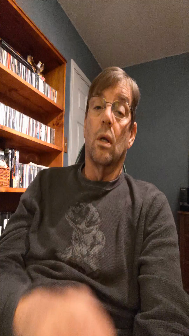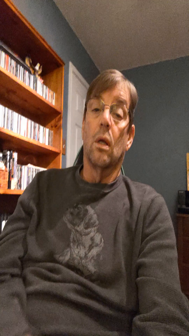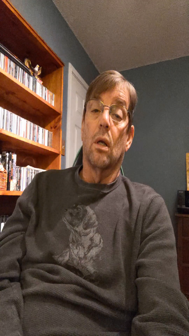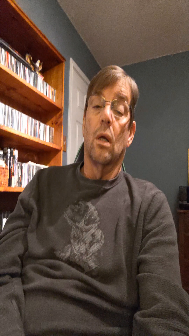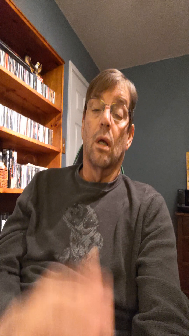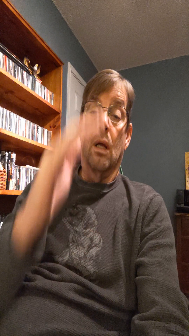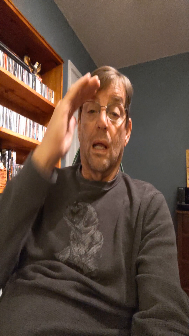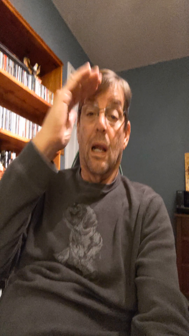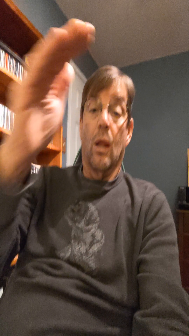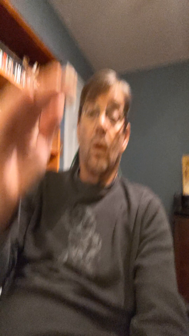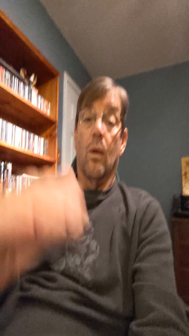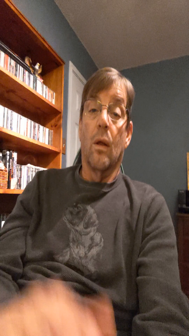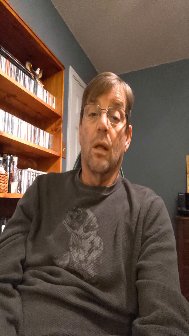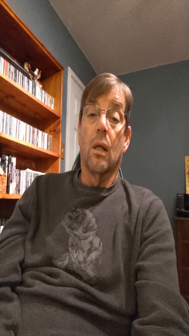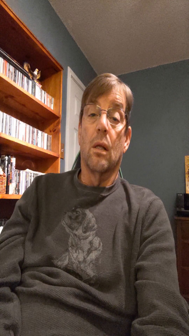hello